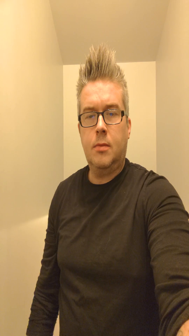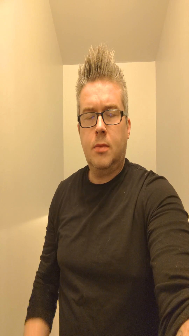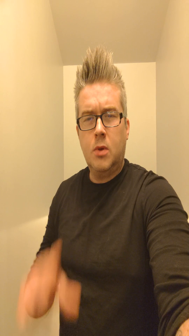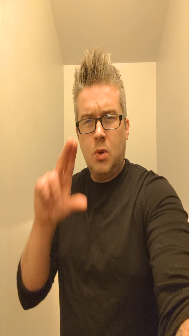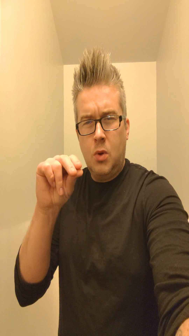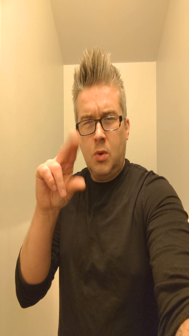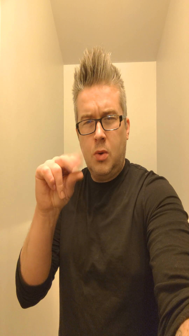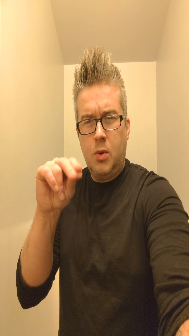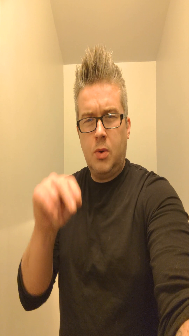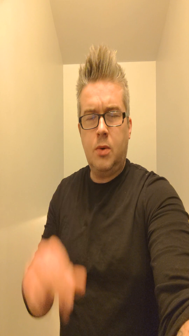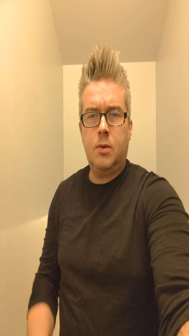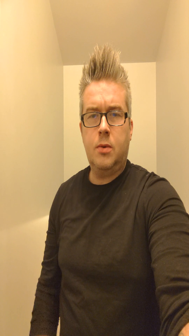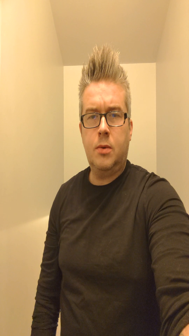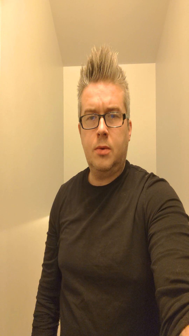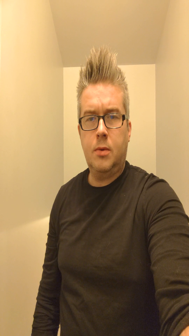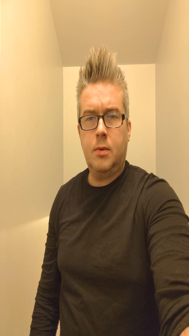no